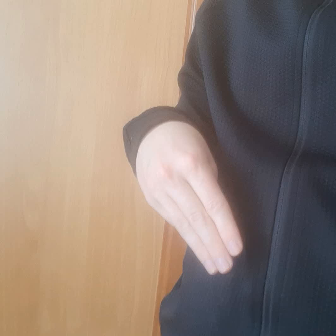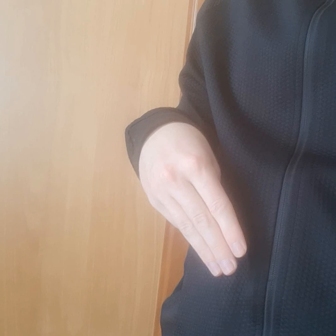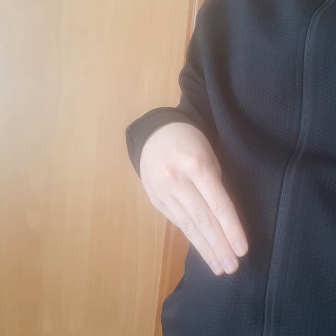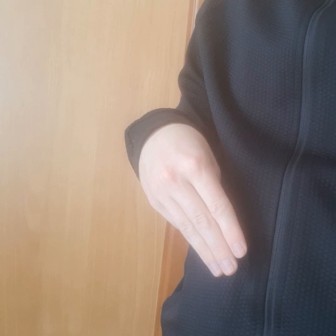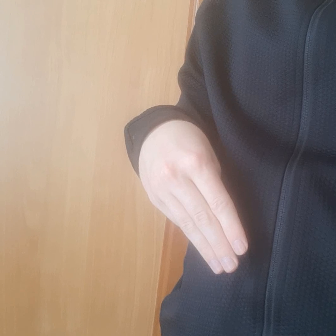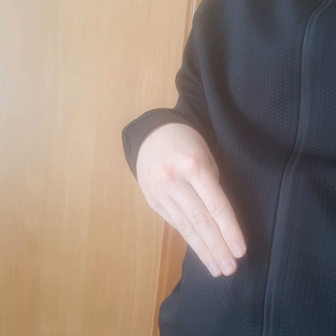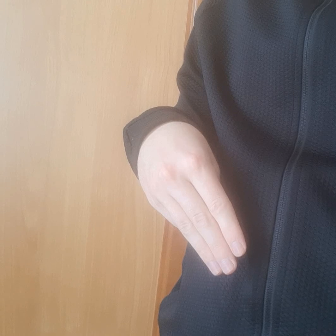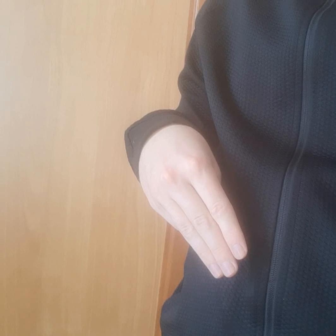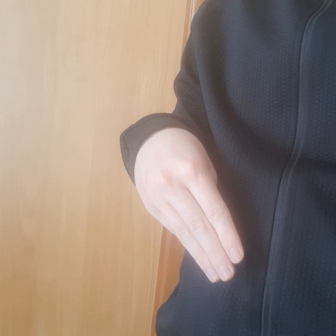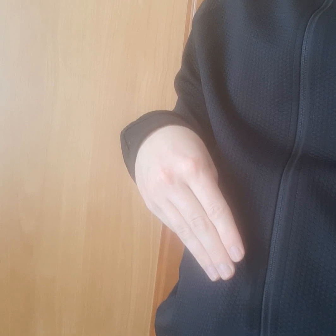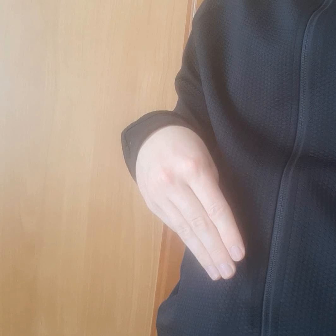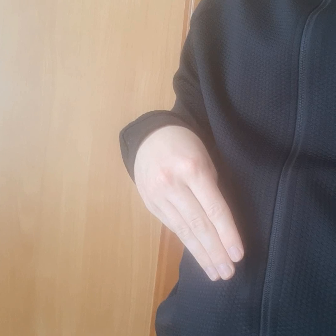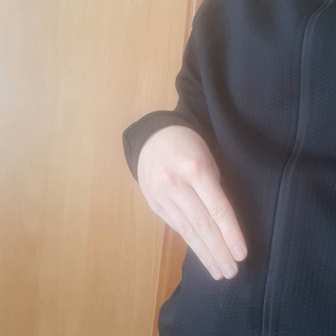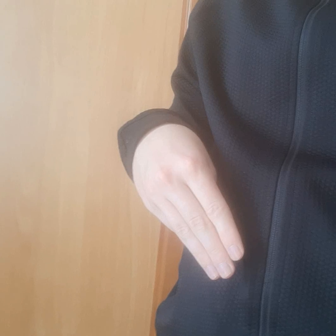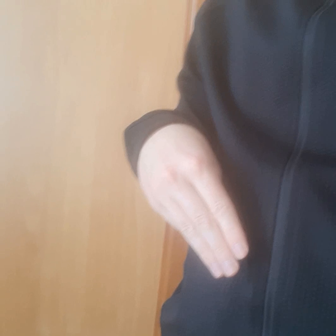Т